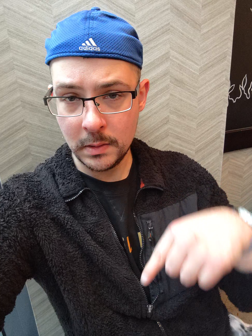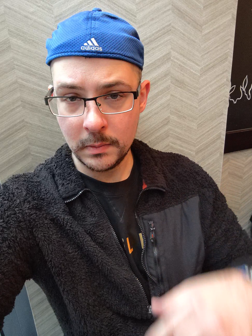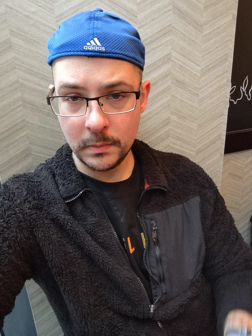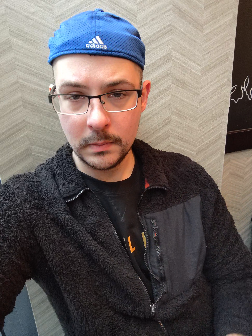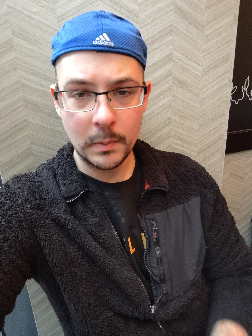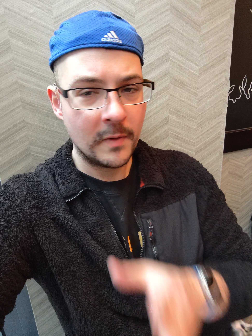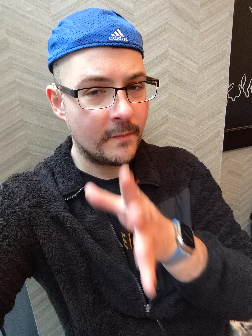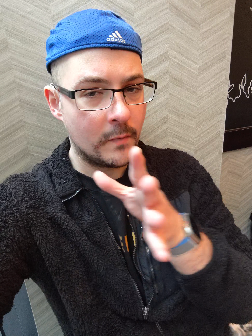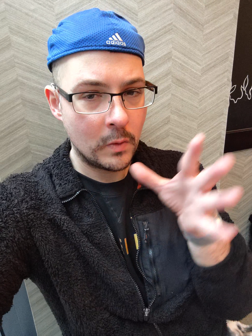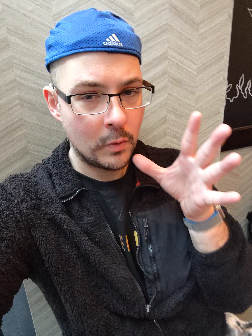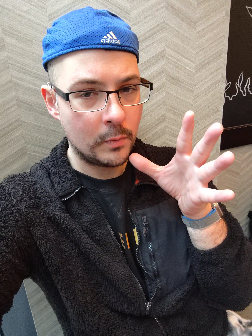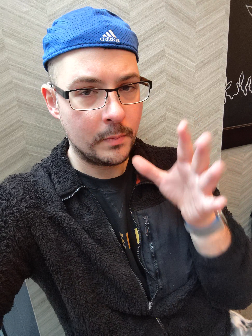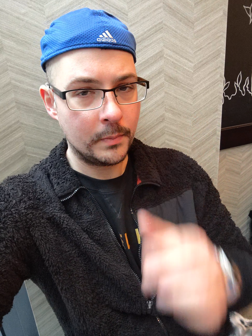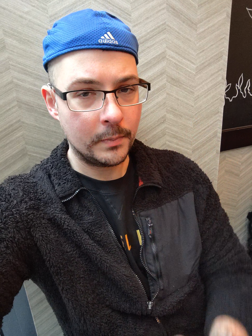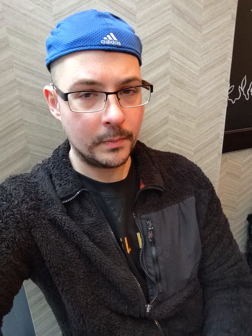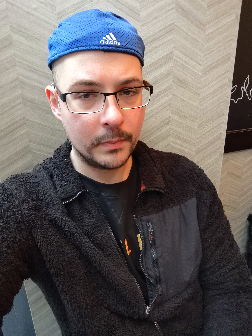farm